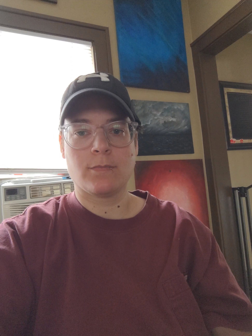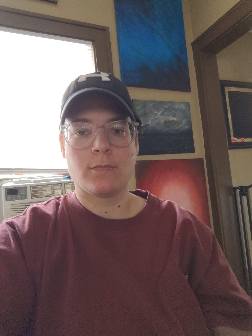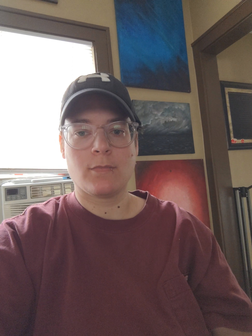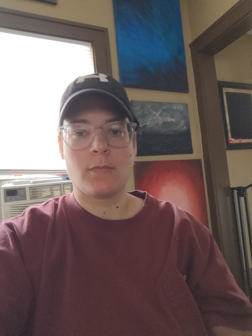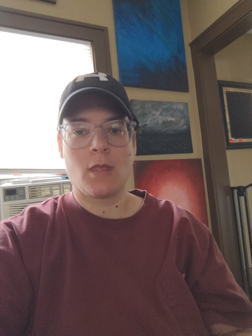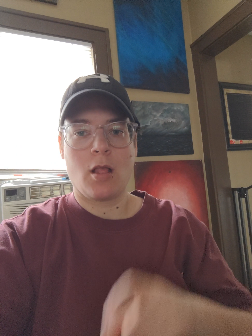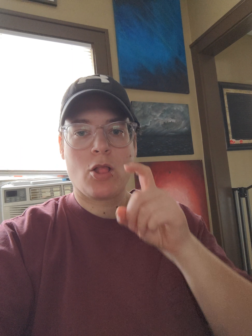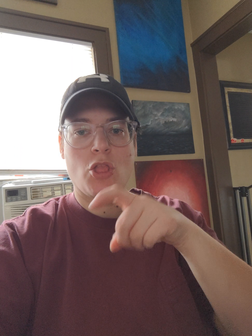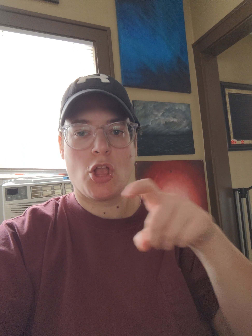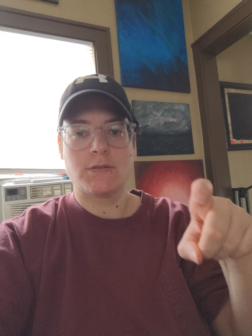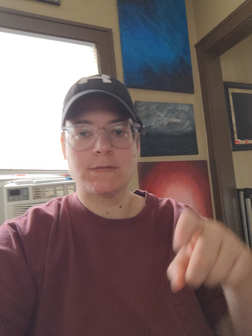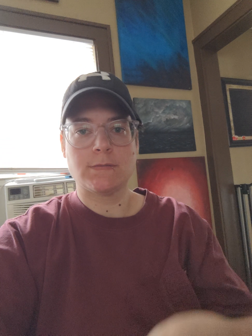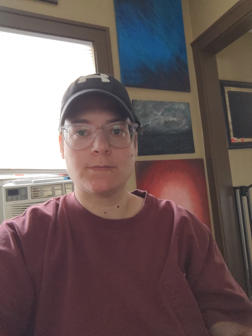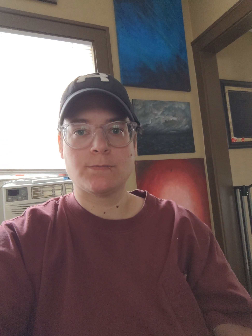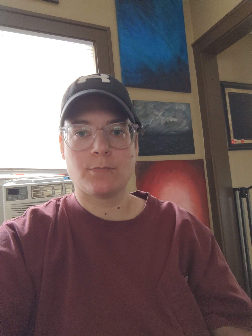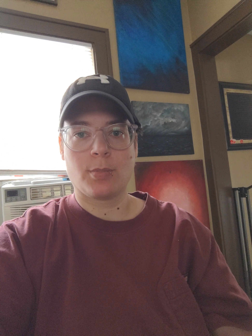closet